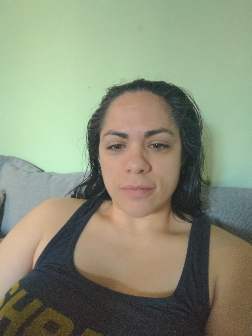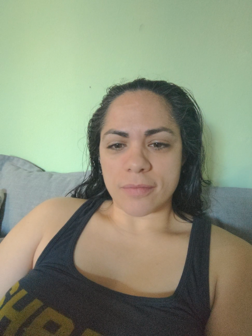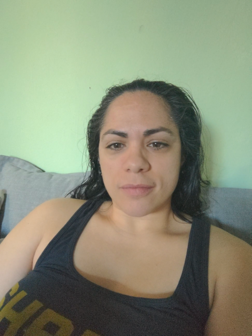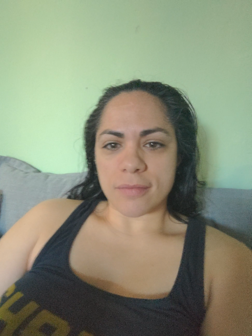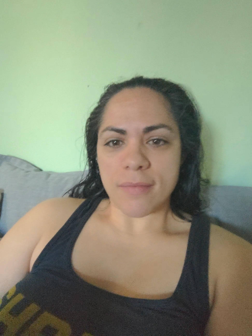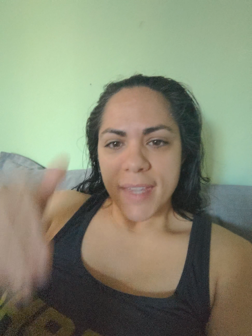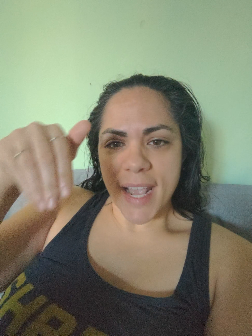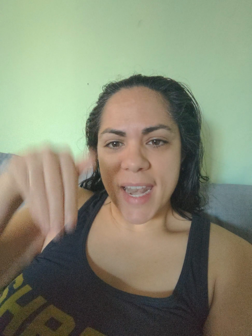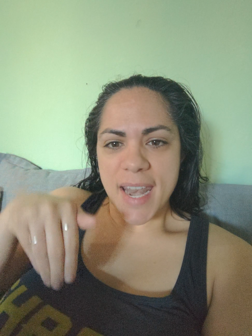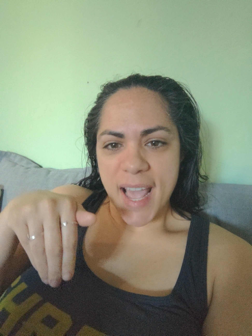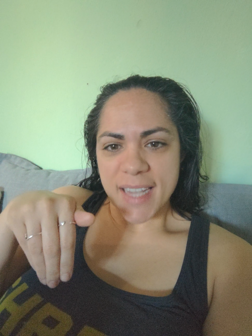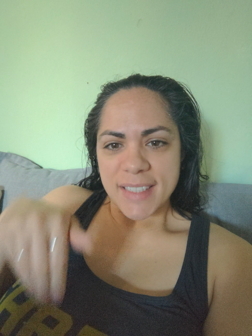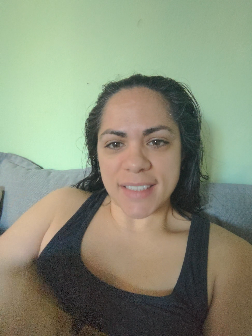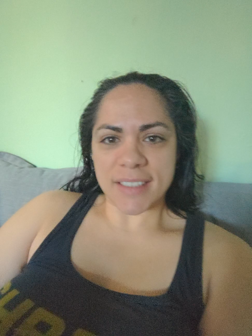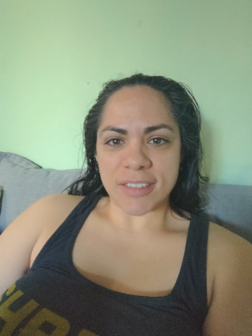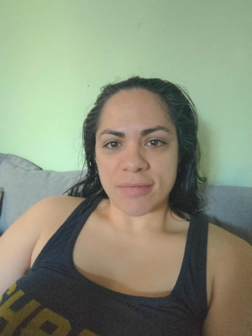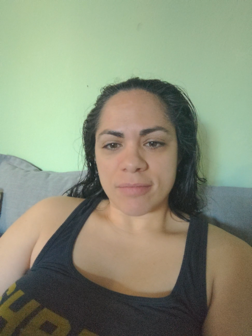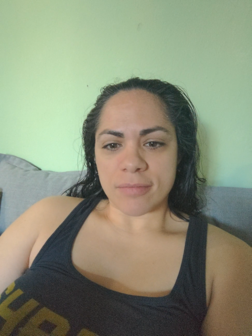night